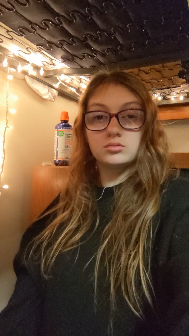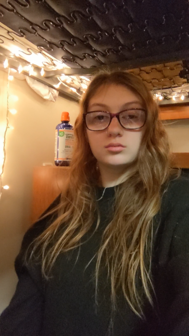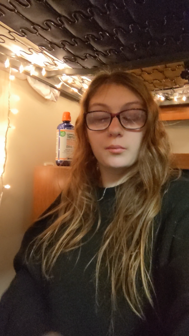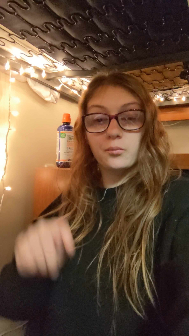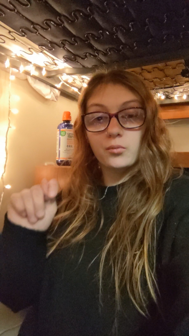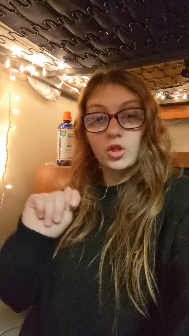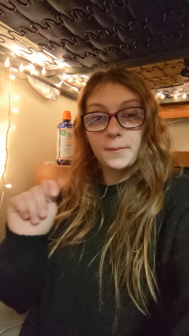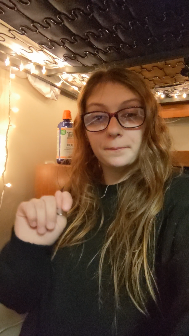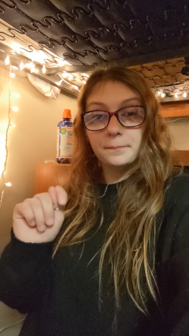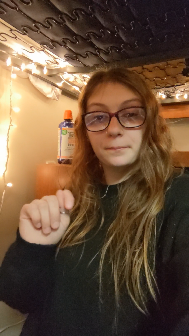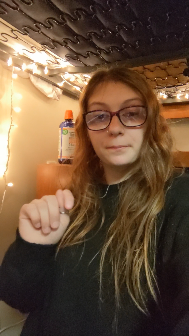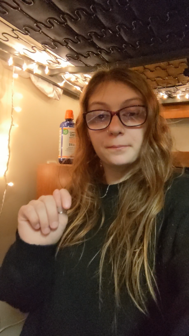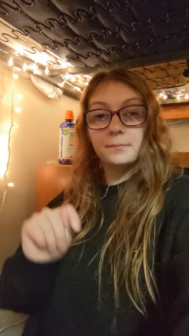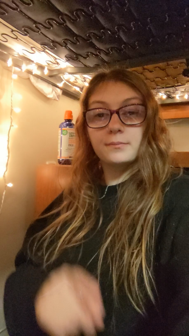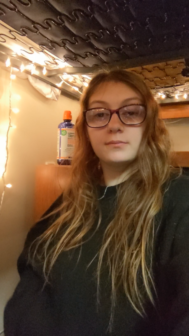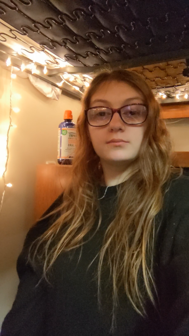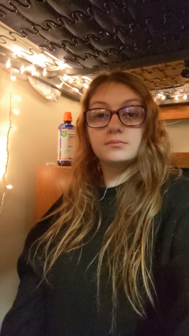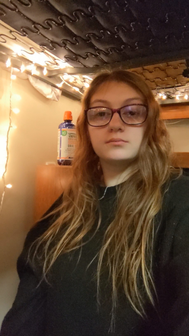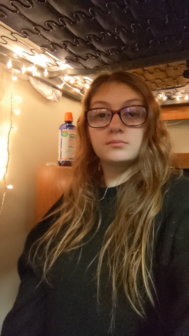bathroom